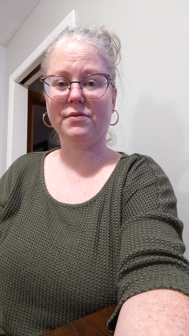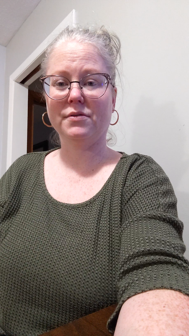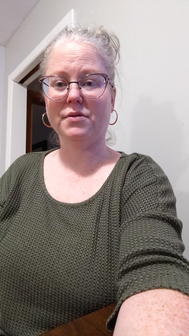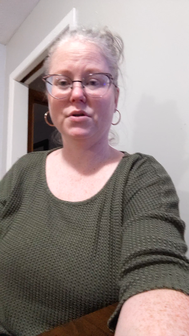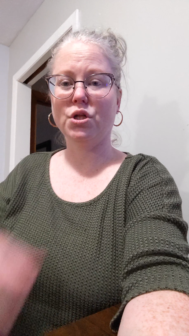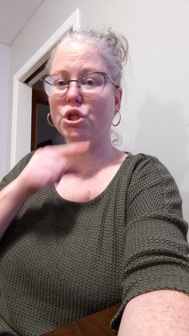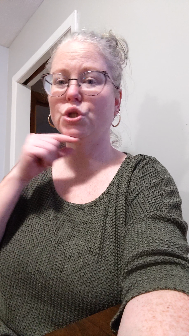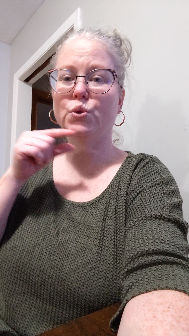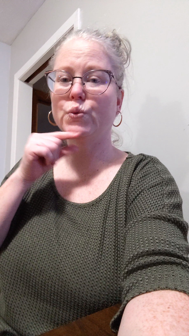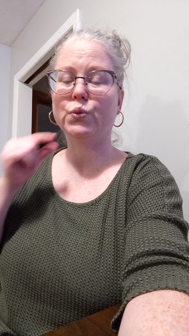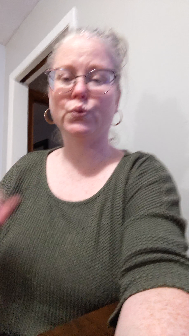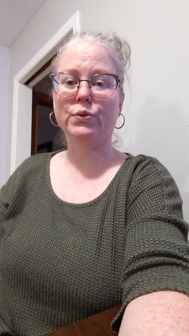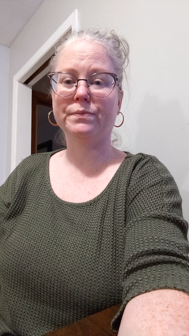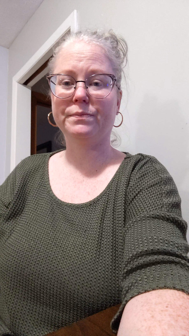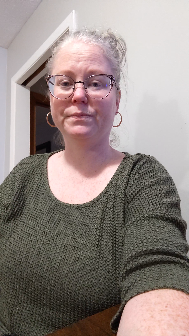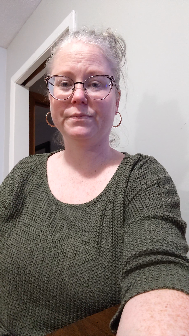glue